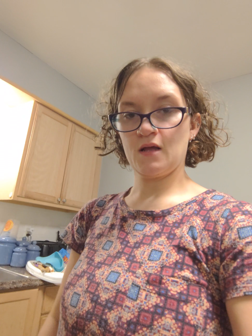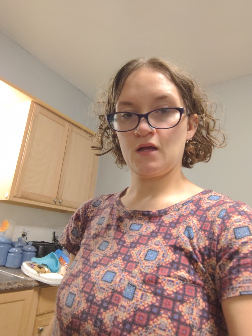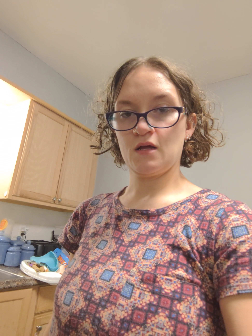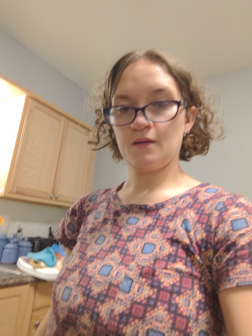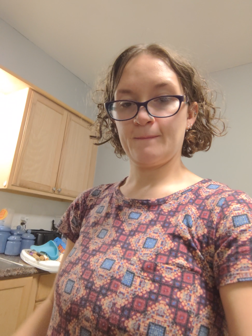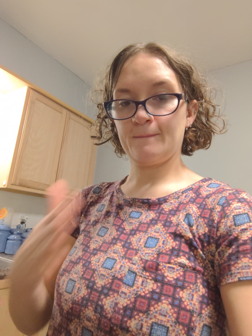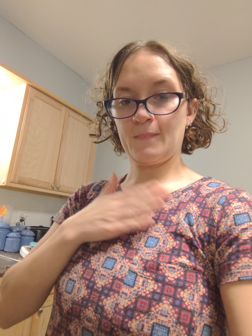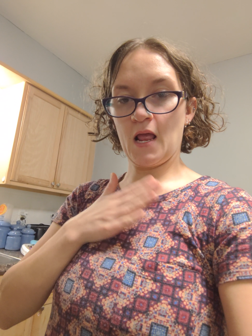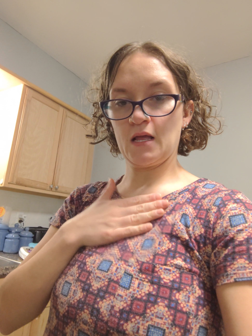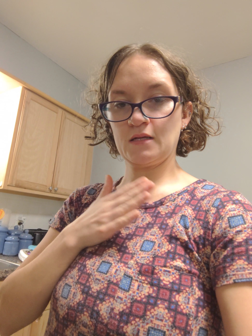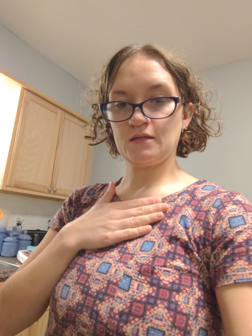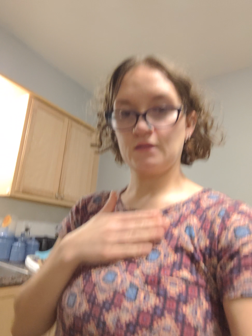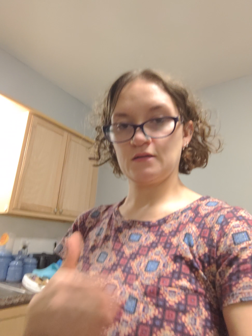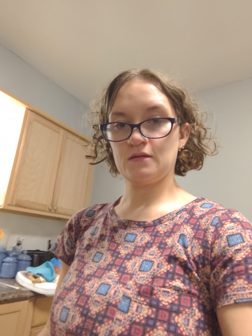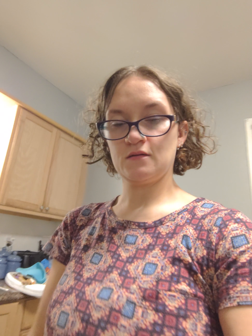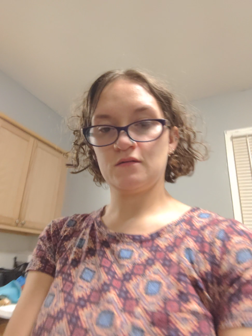my